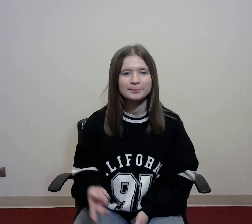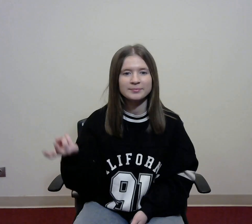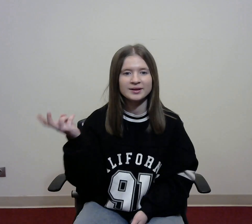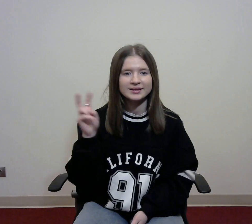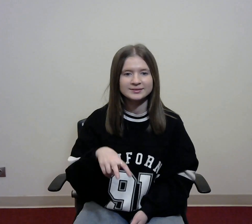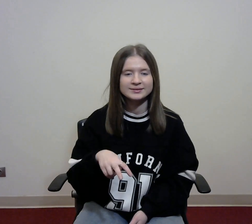gəlmək